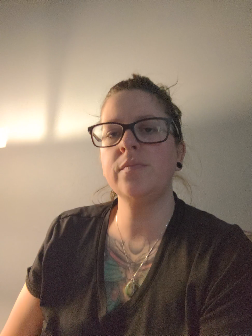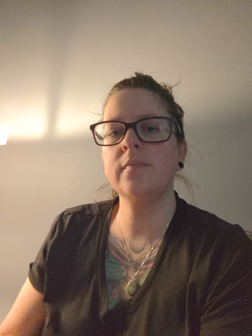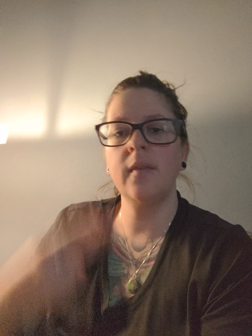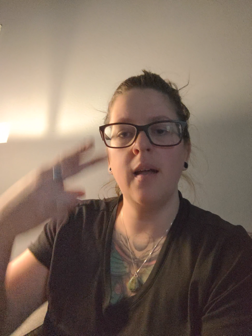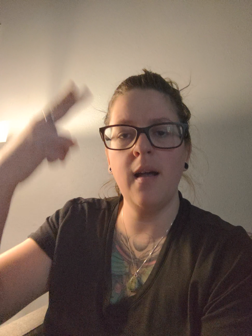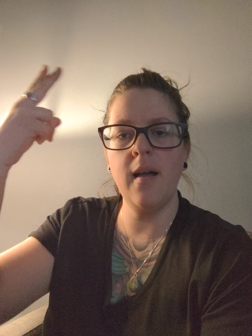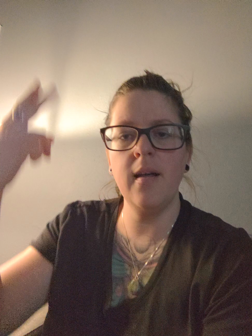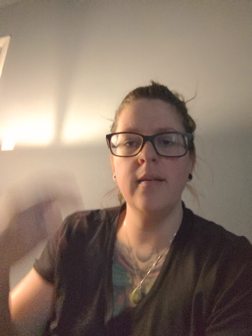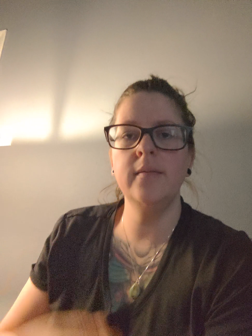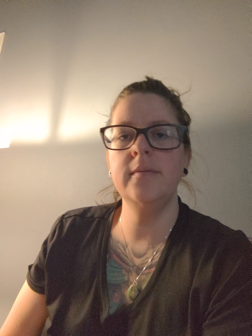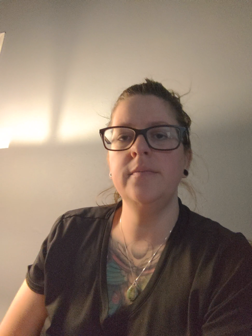high